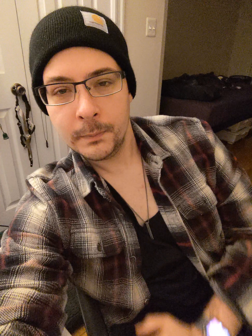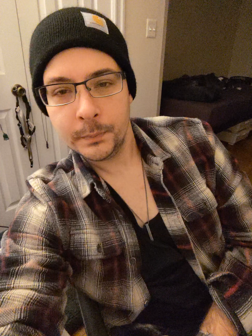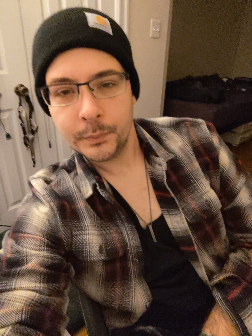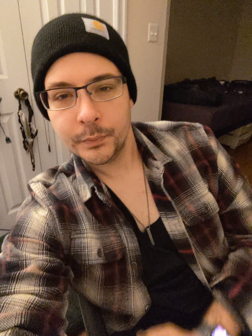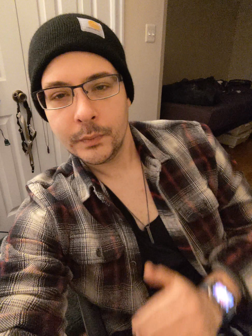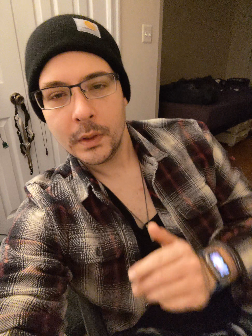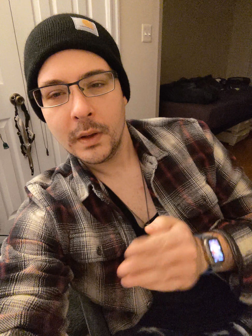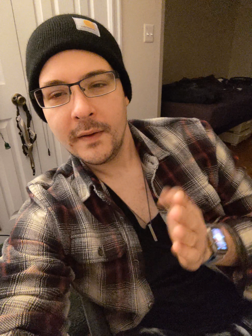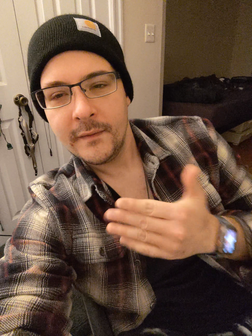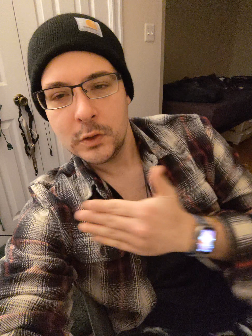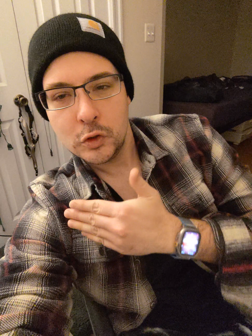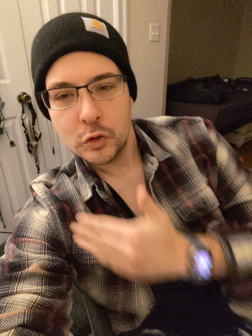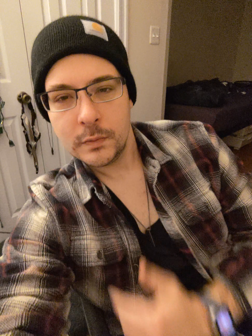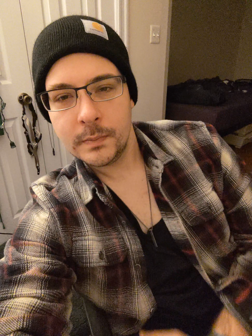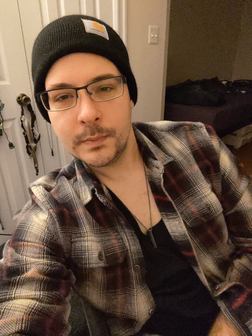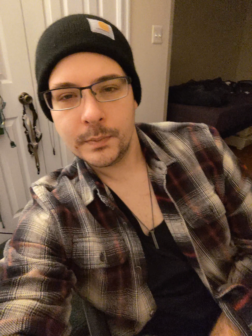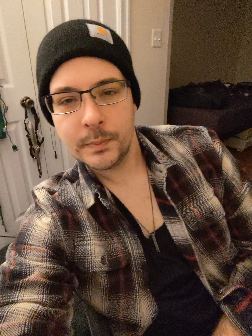fish